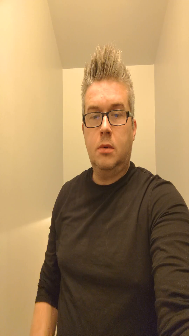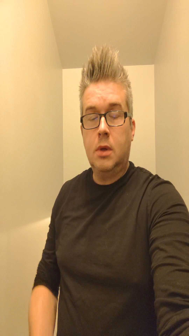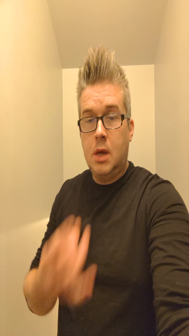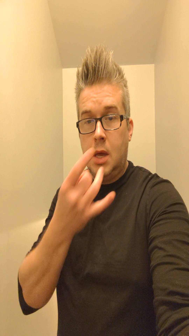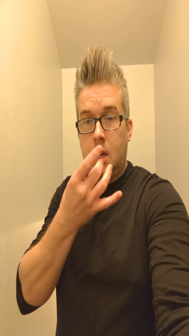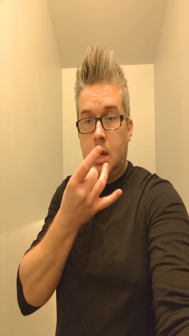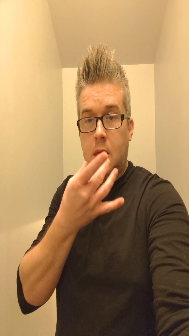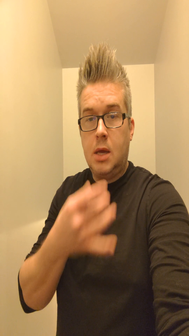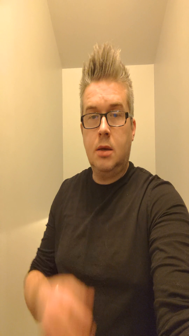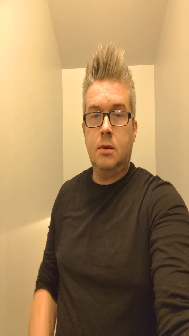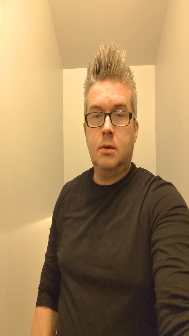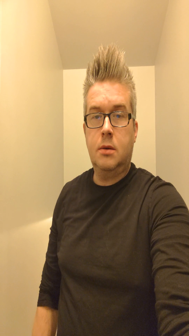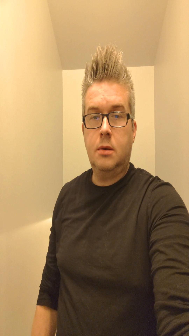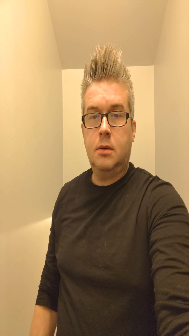snack